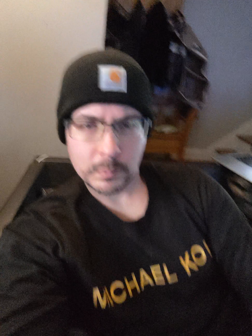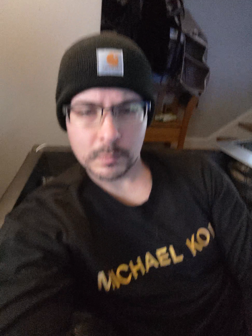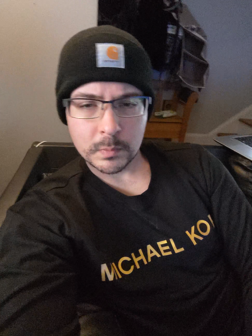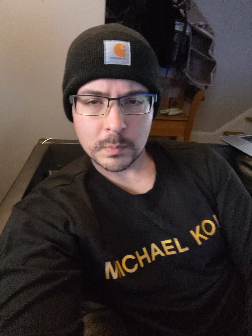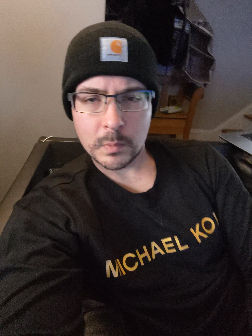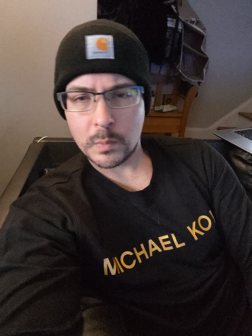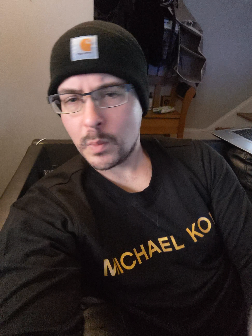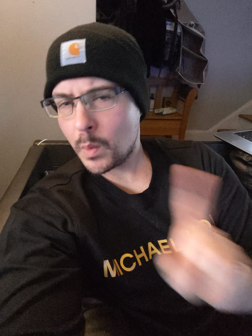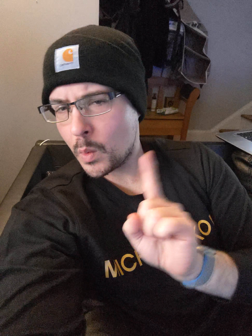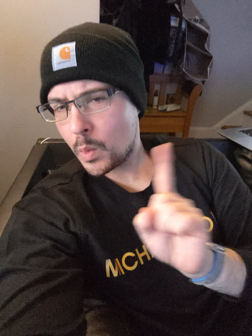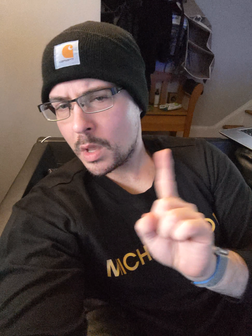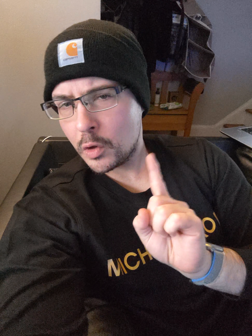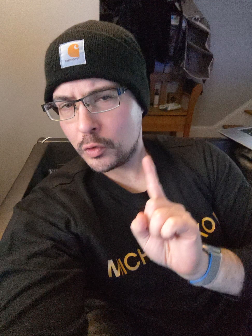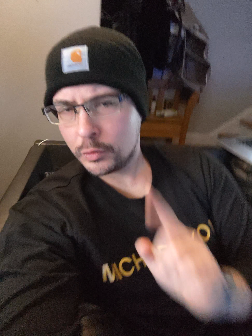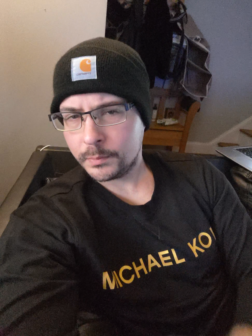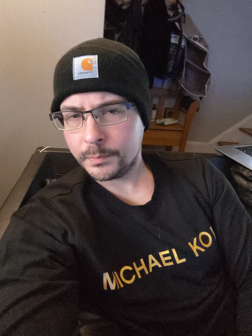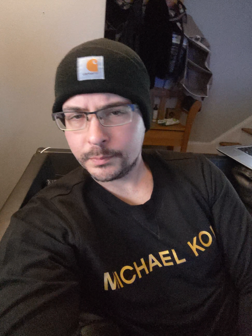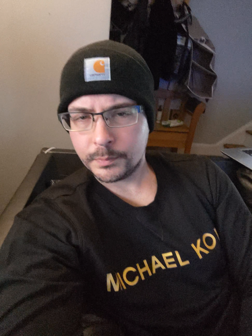where